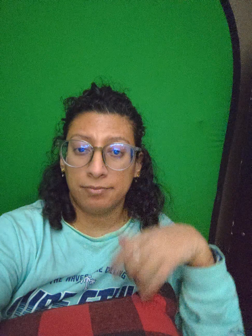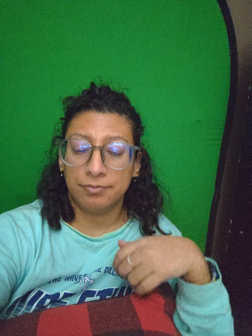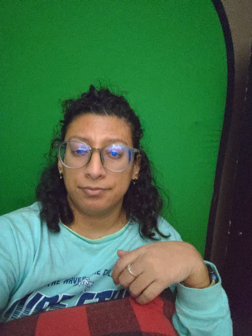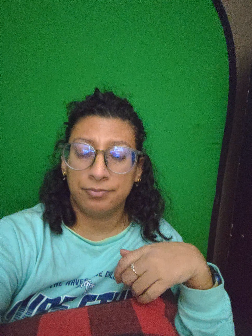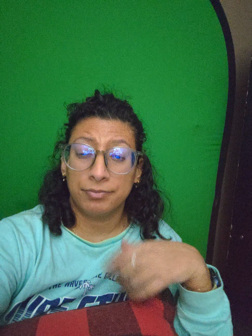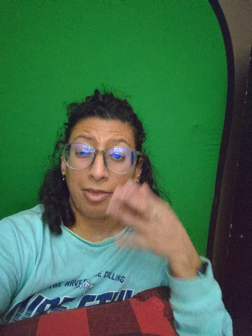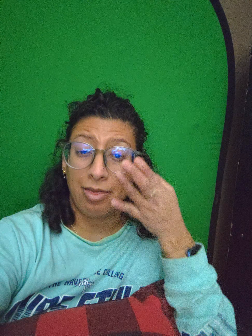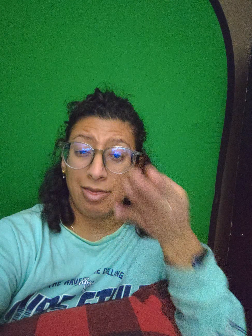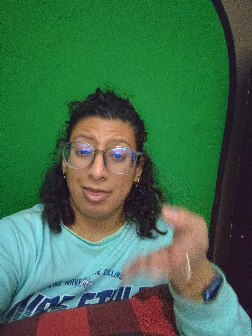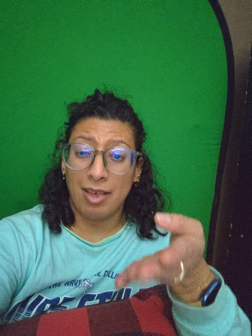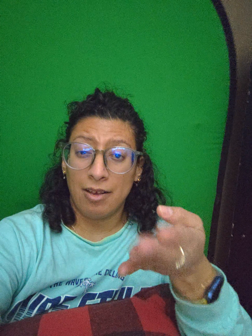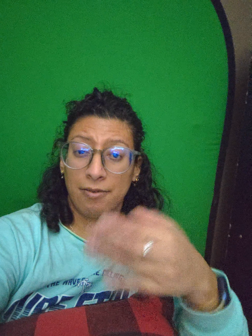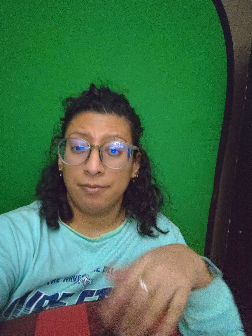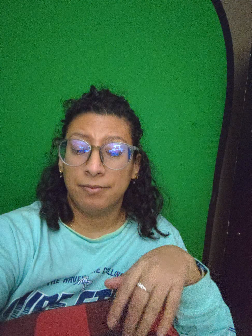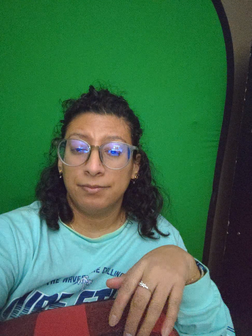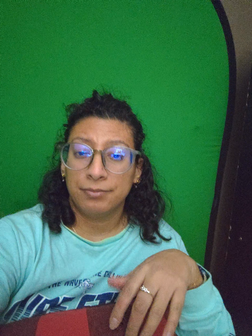there